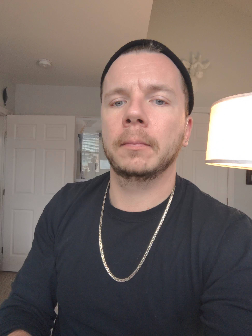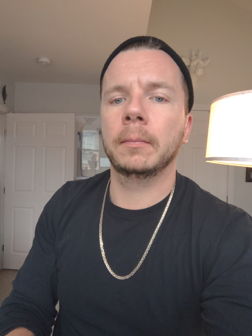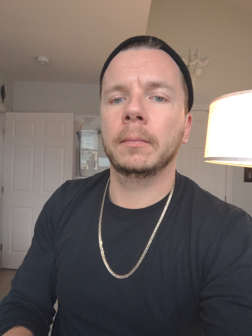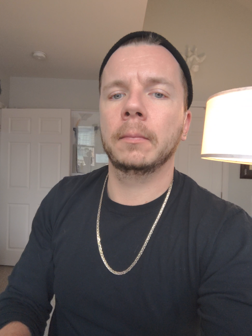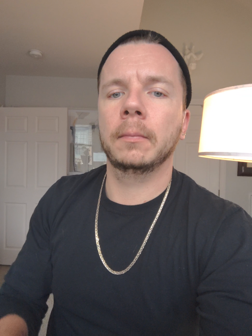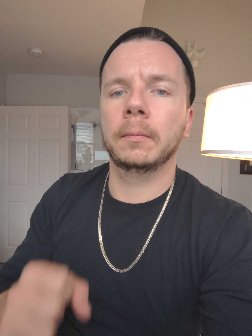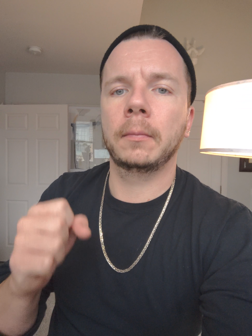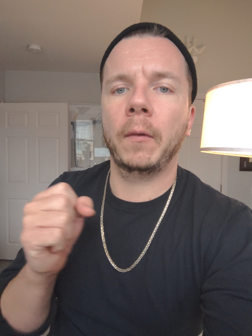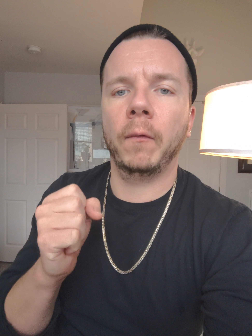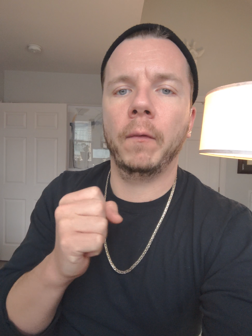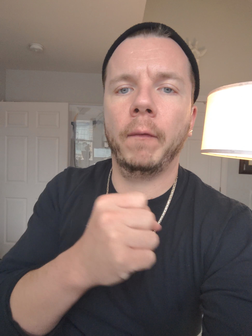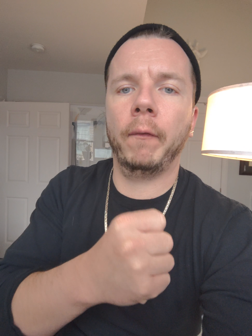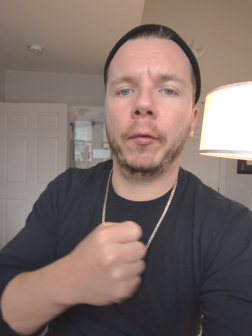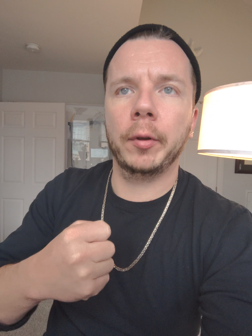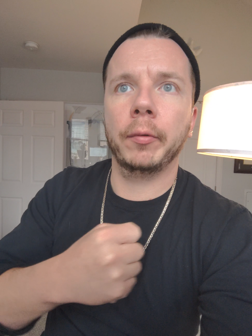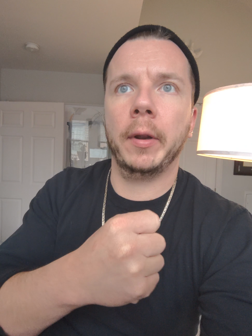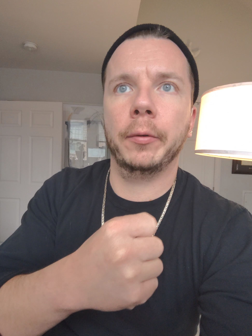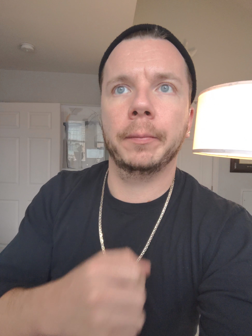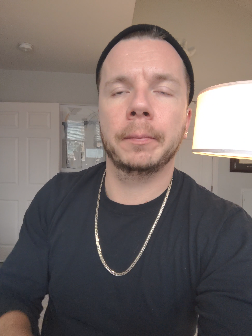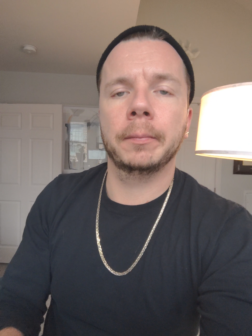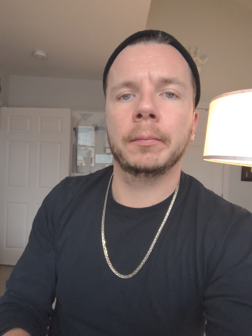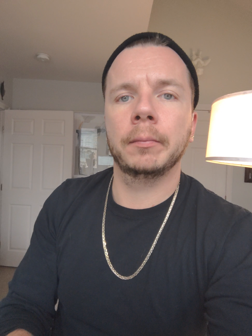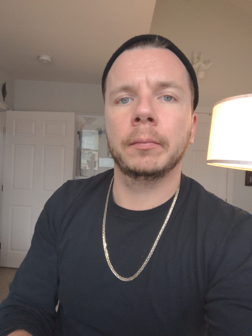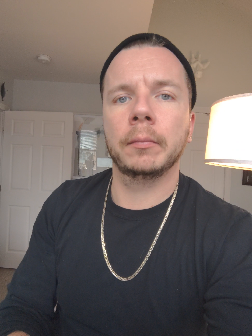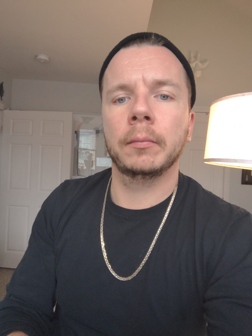refrigerator